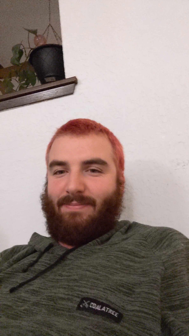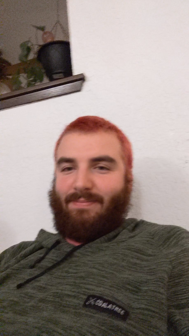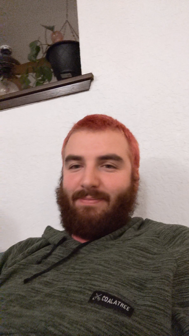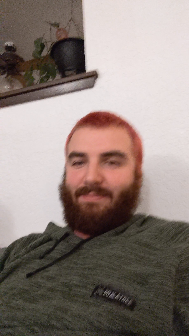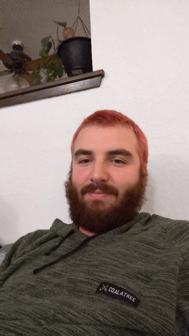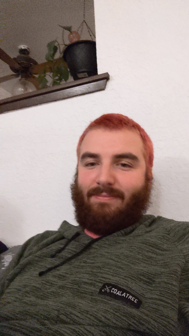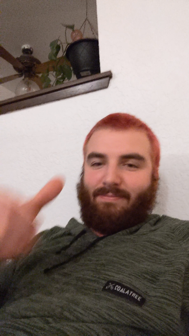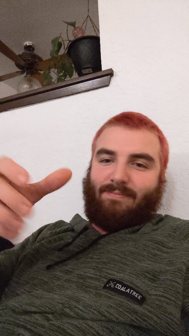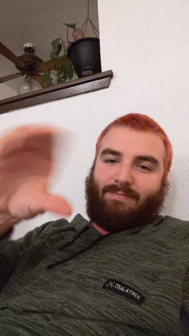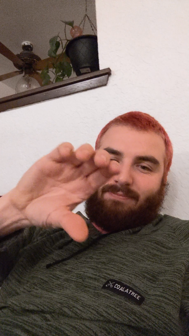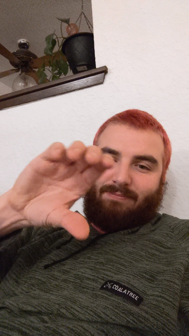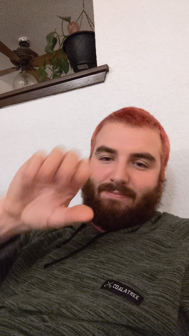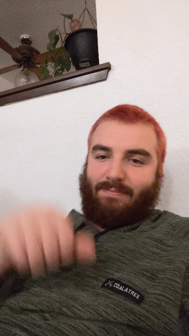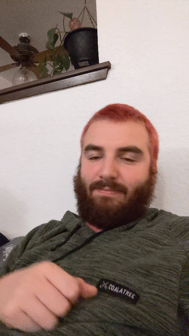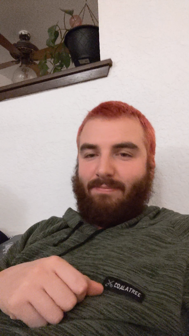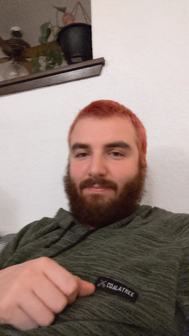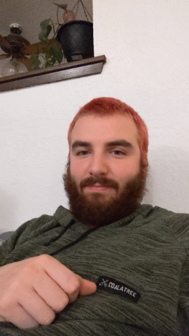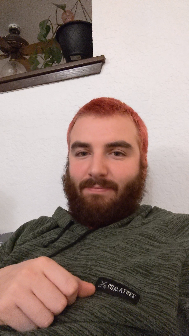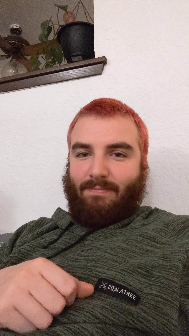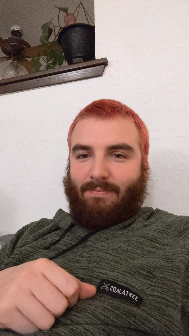pour